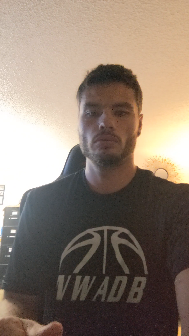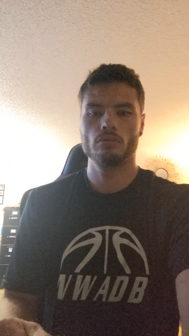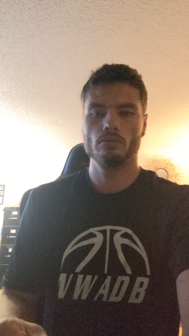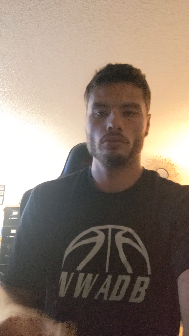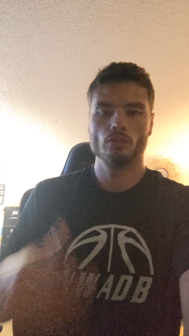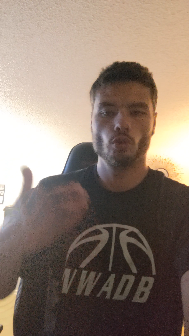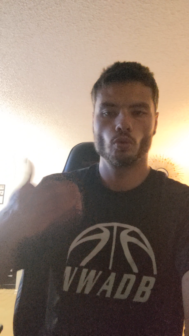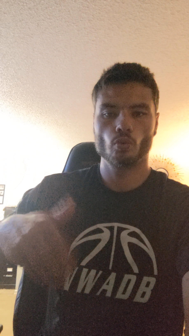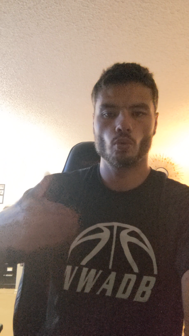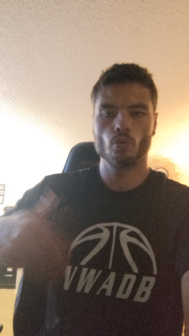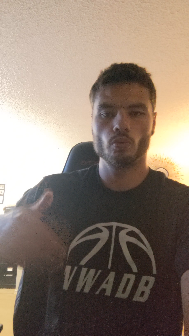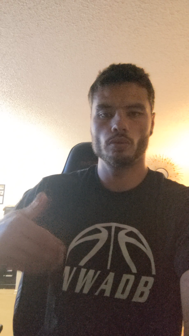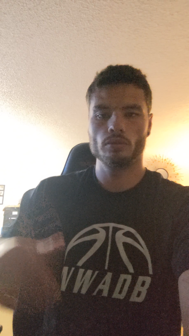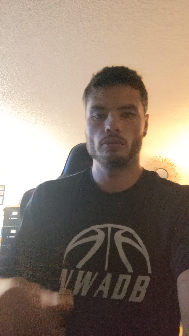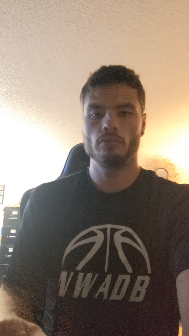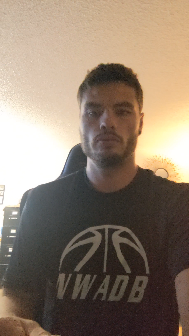shorts